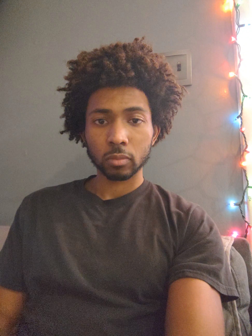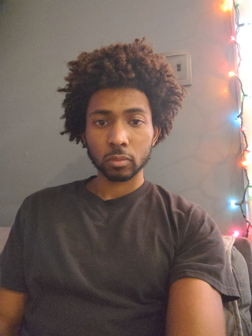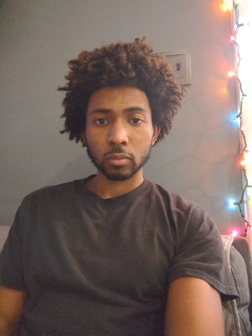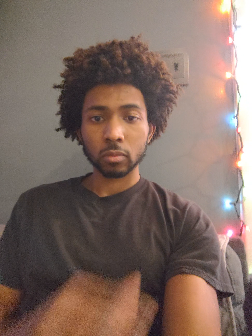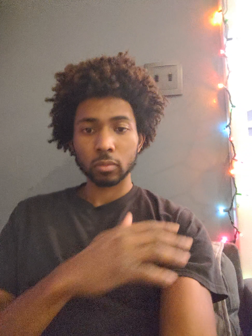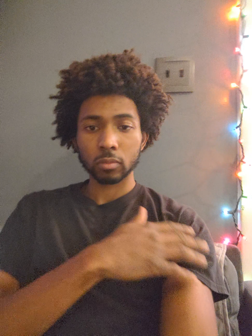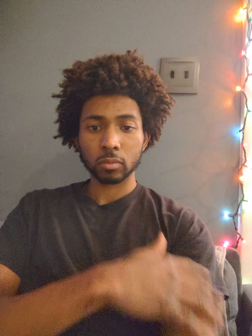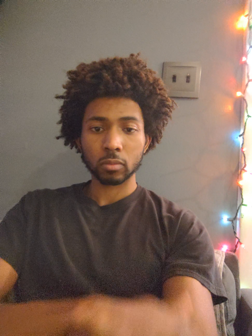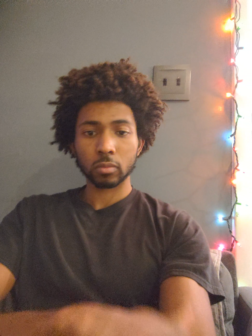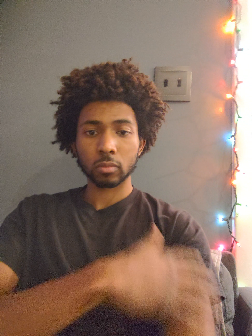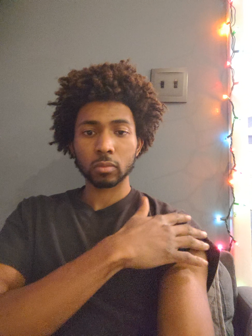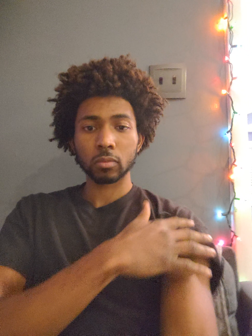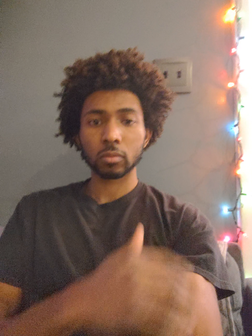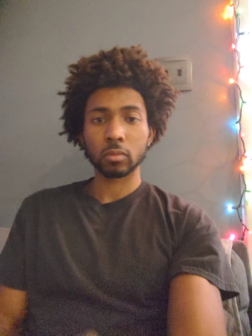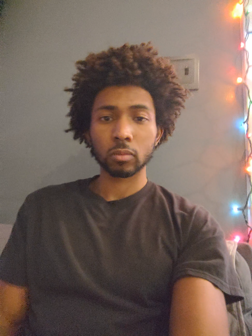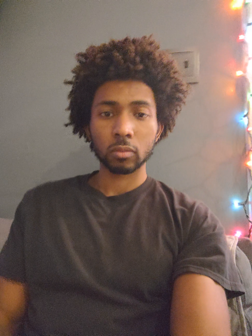arm